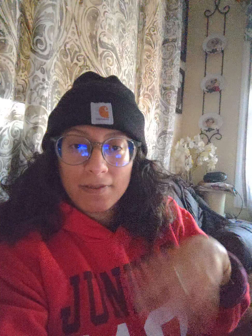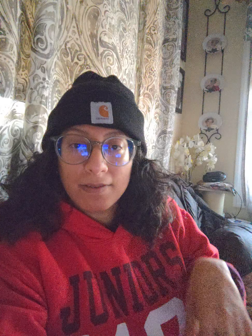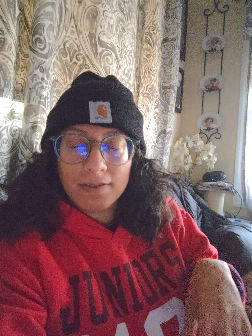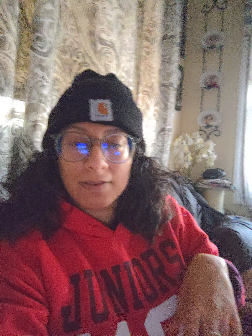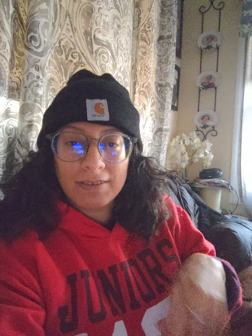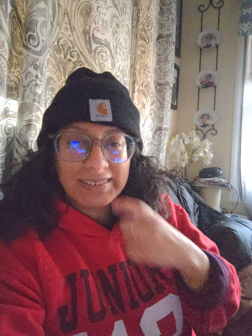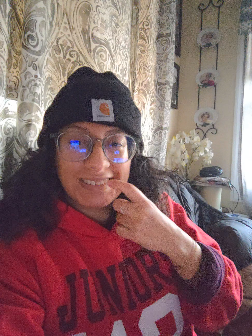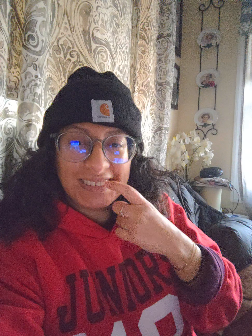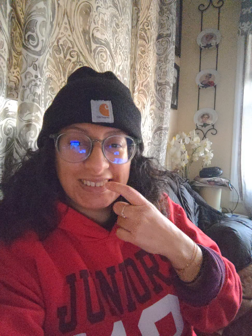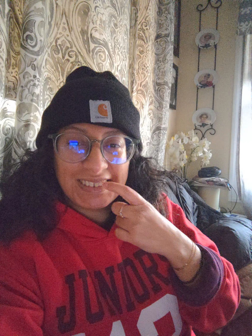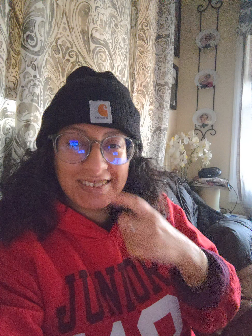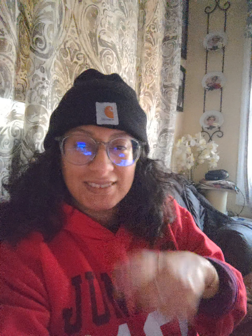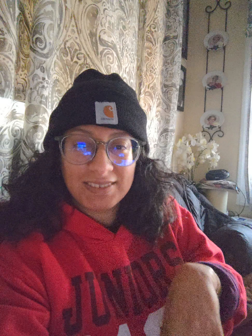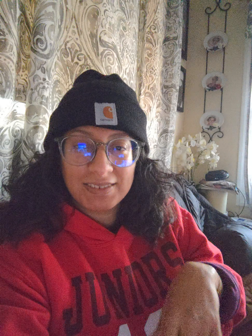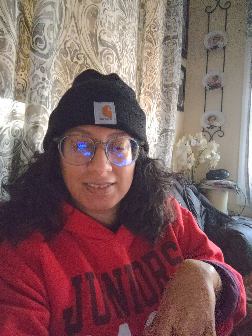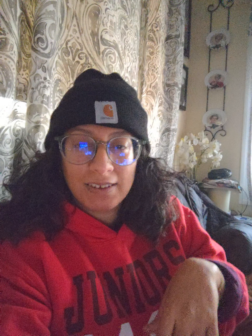window